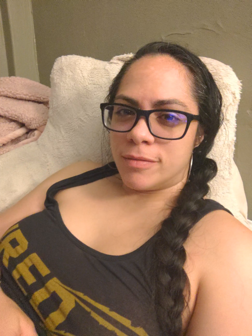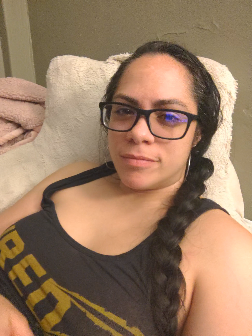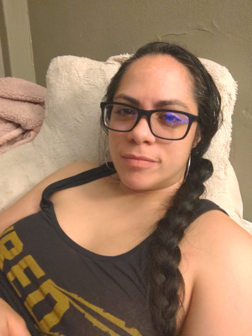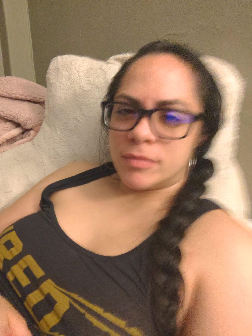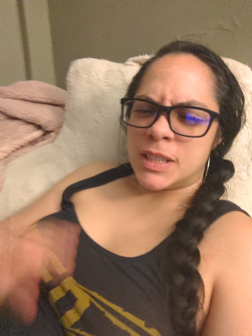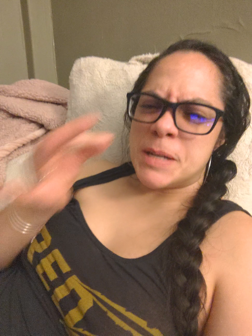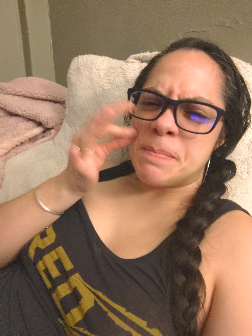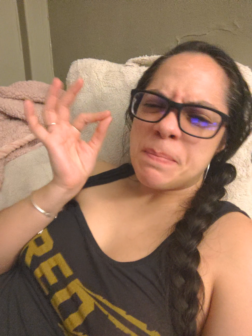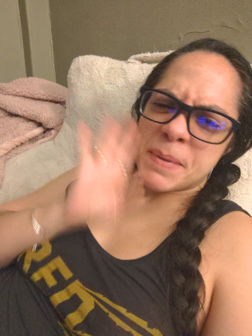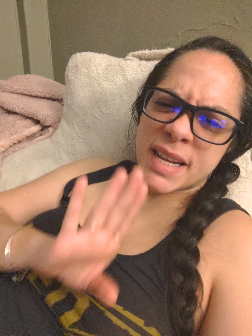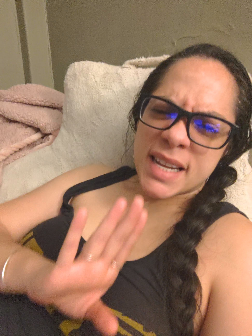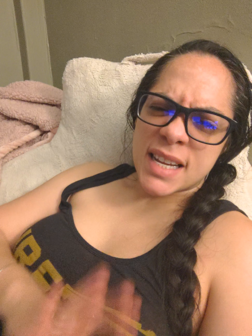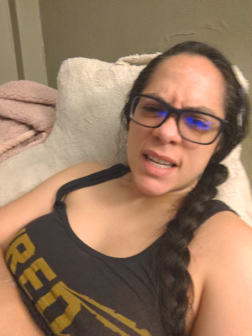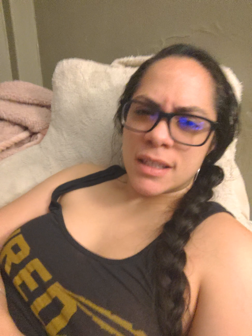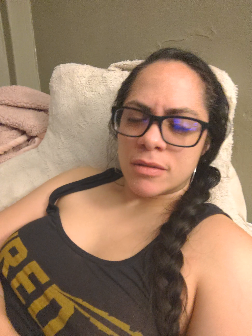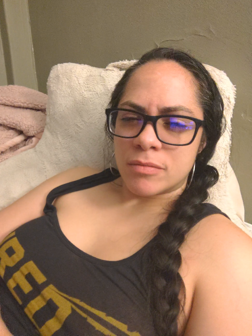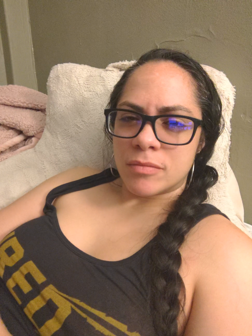bee